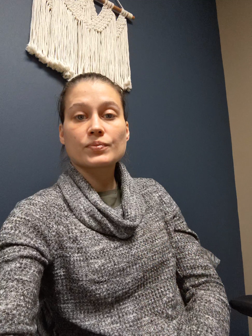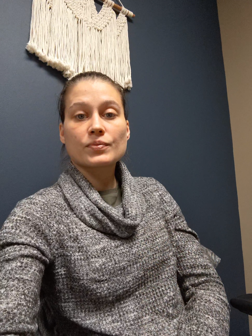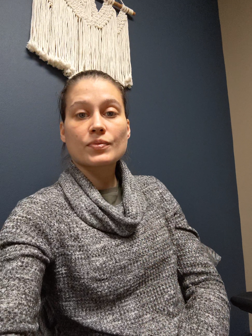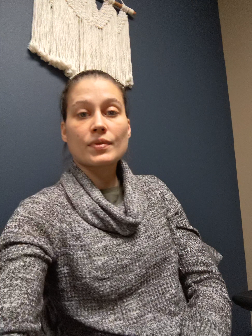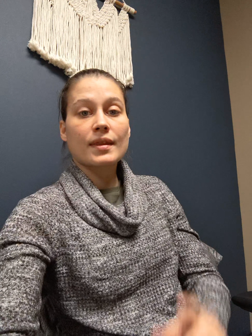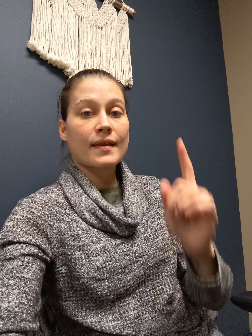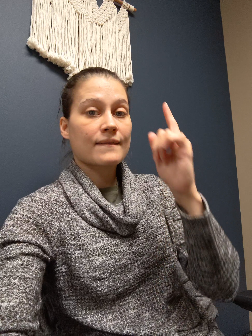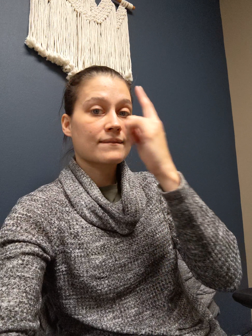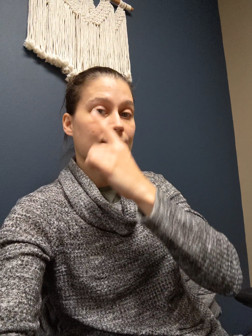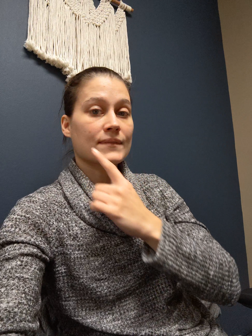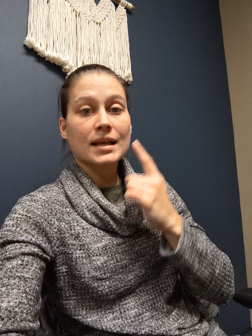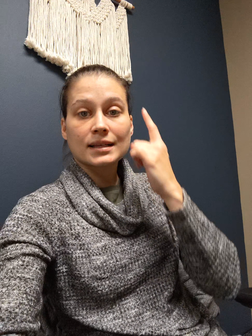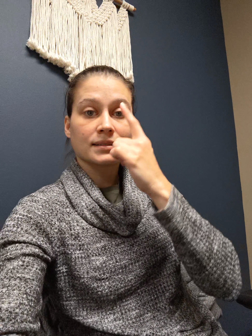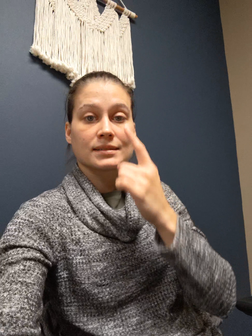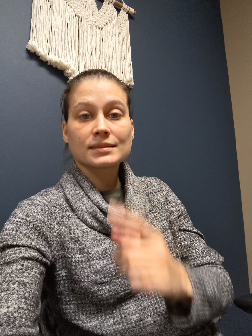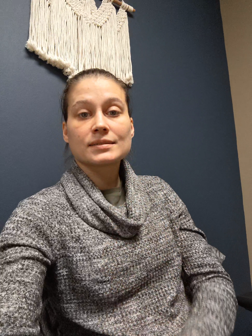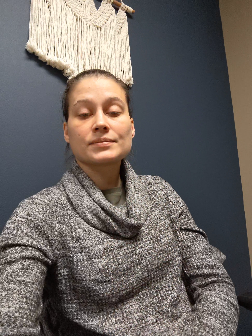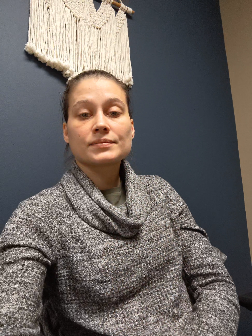face